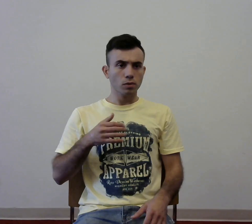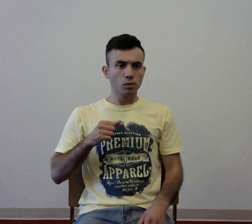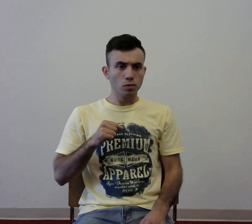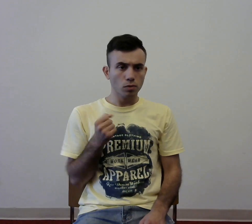dost